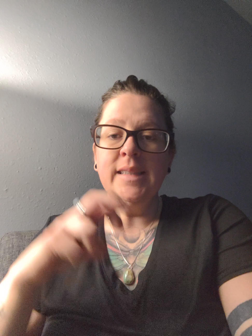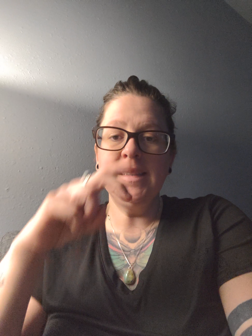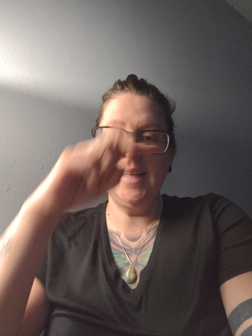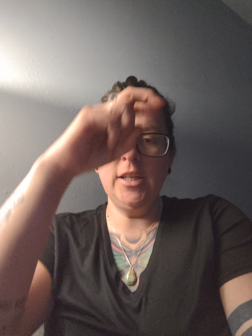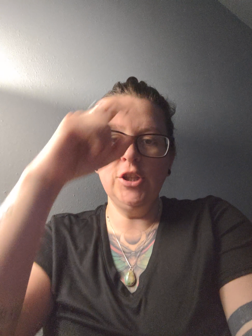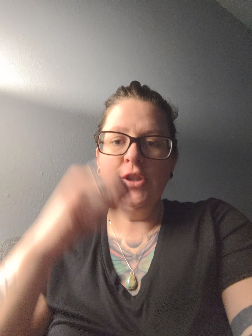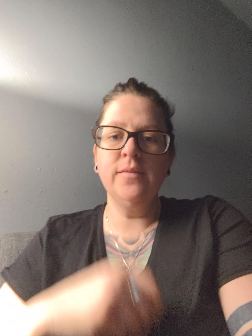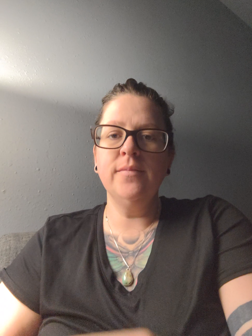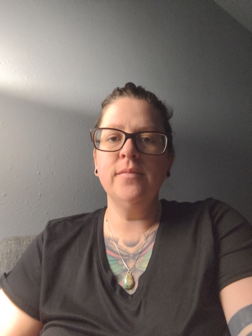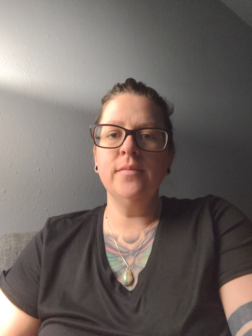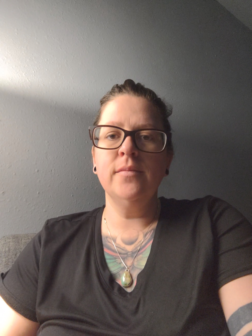stairs